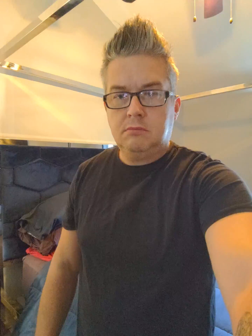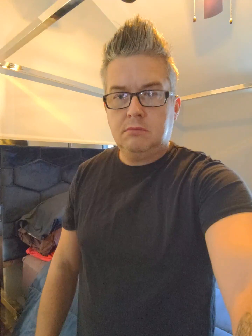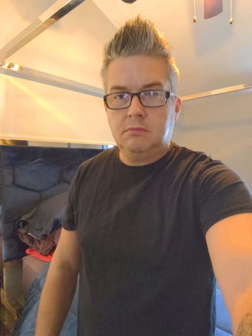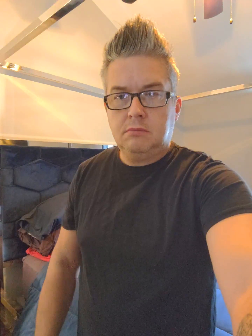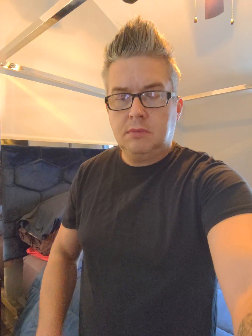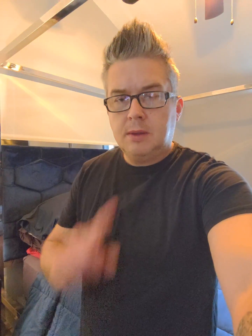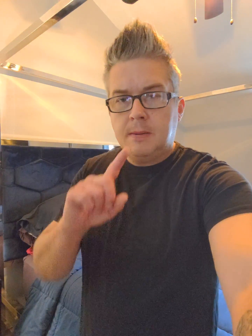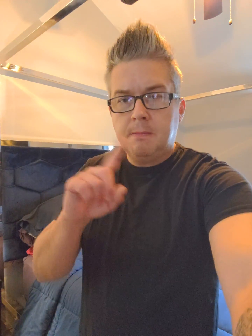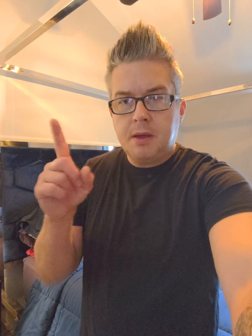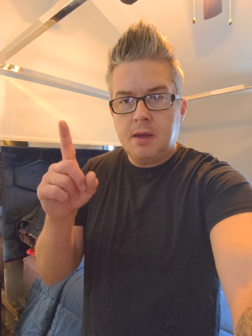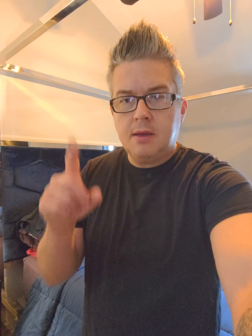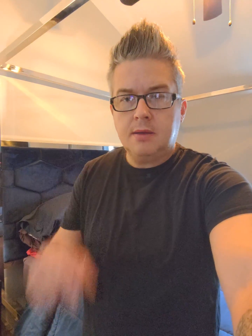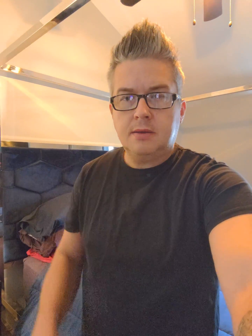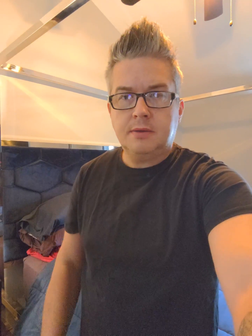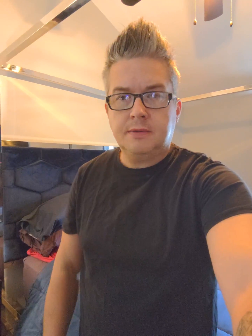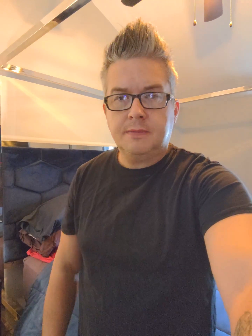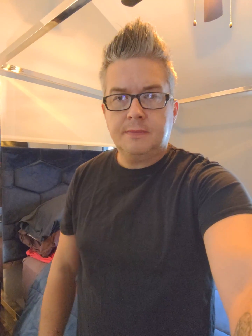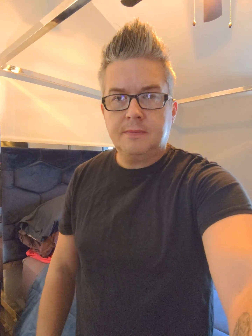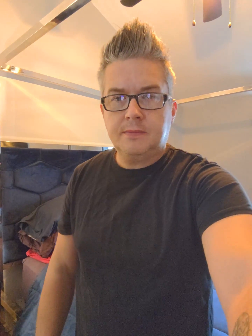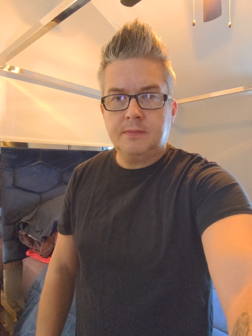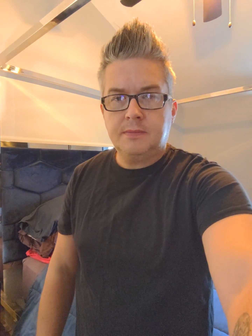but